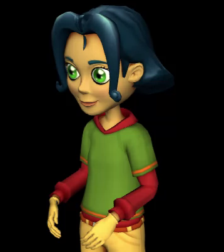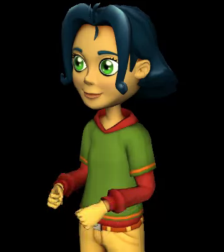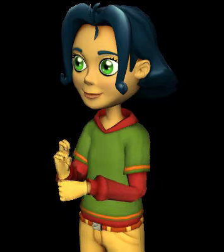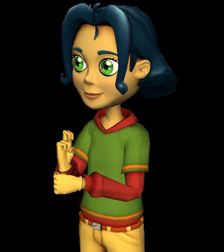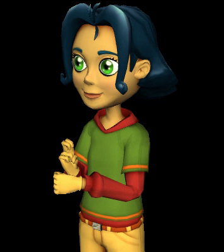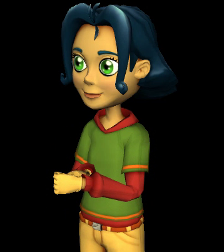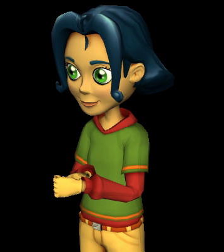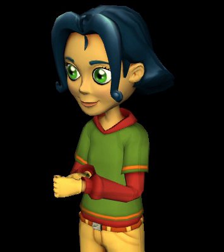صعب